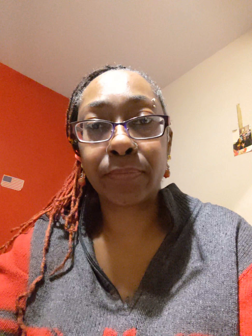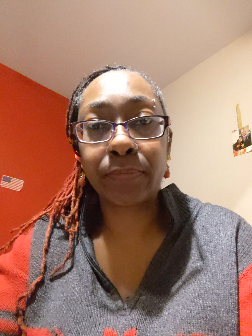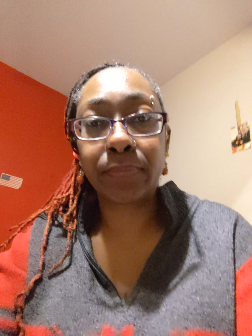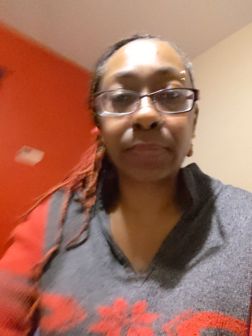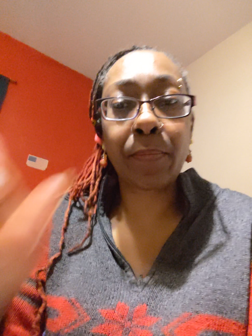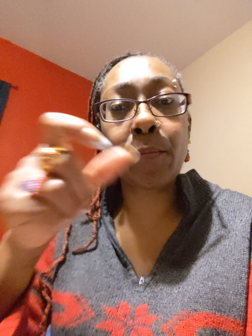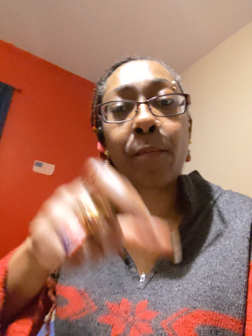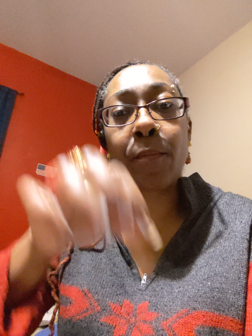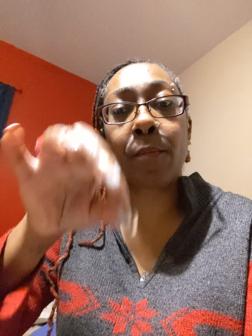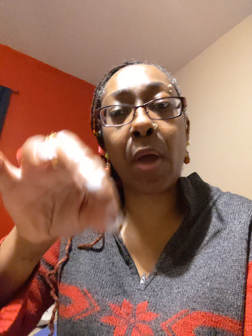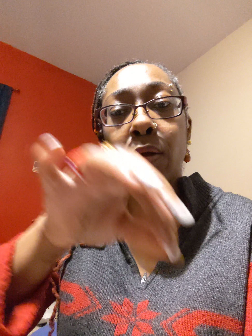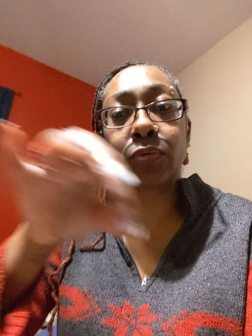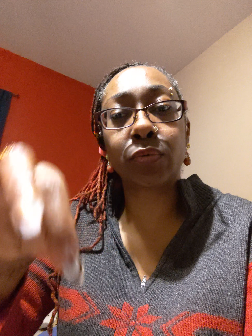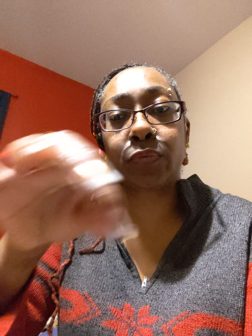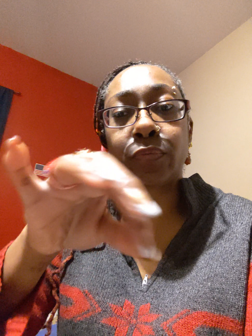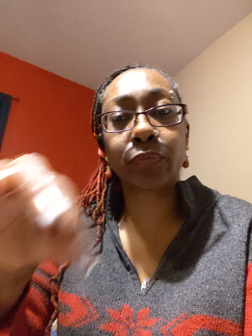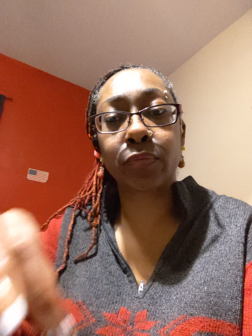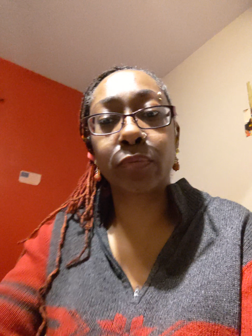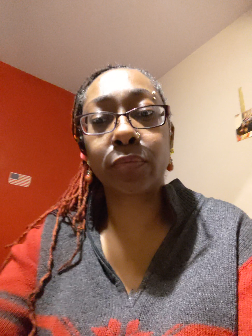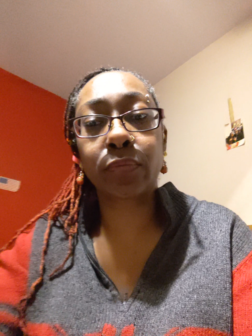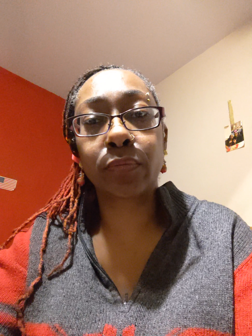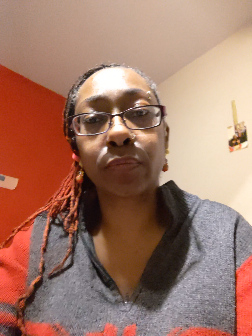puzzle